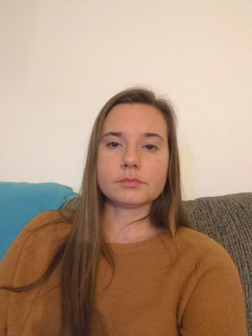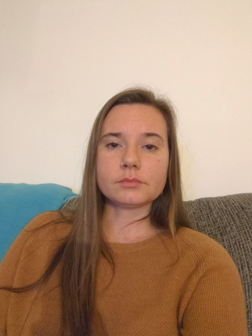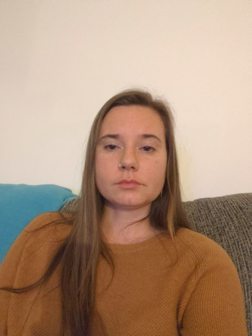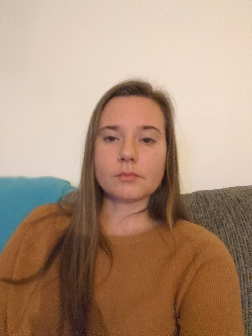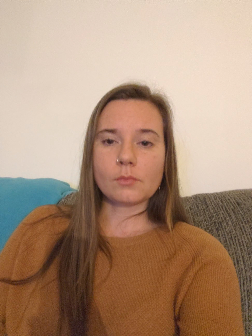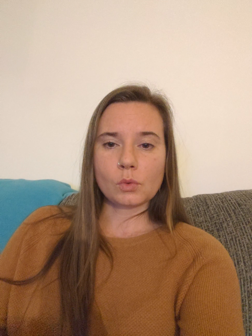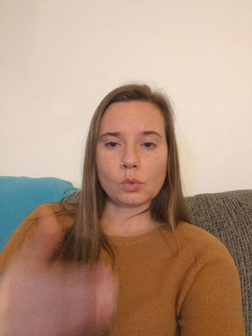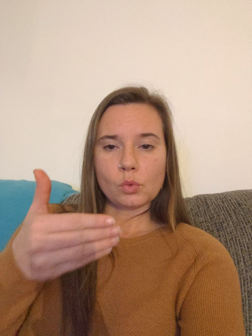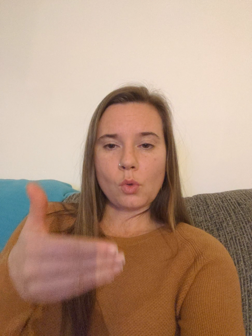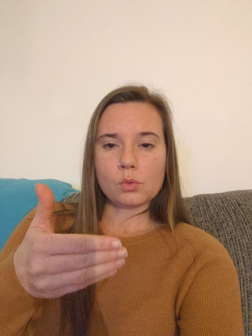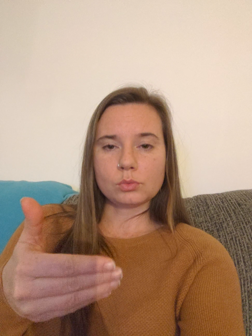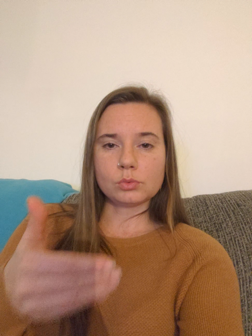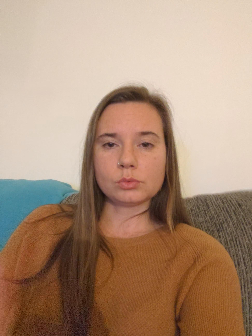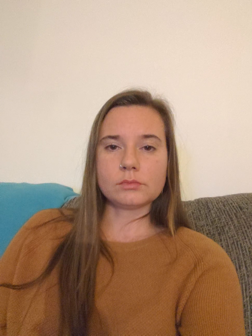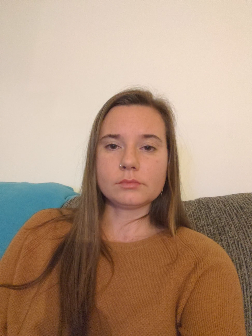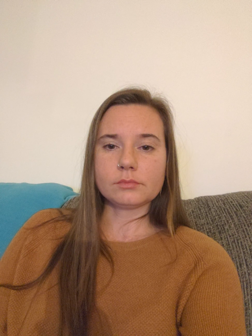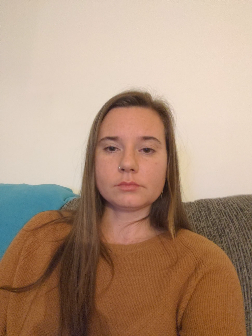close